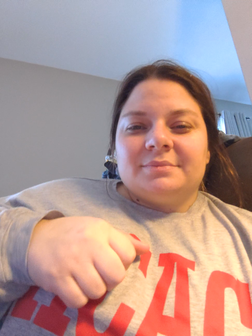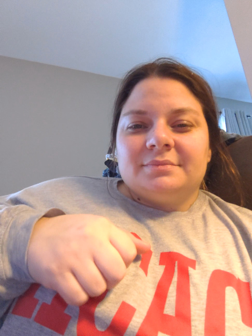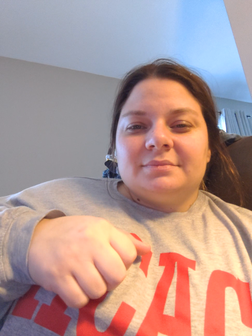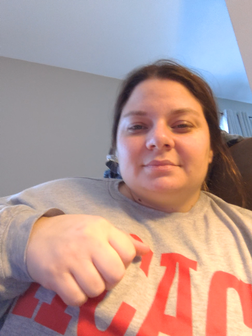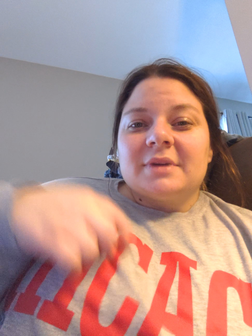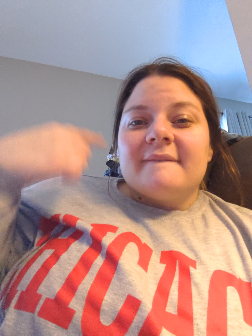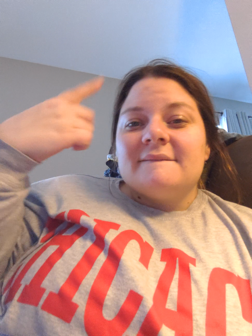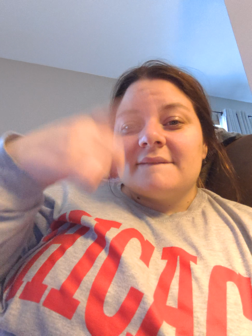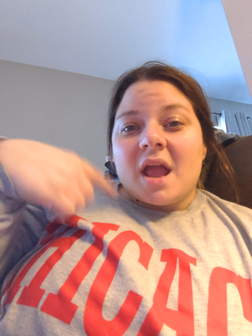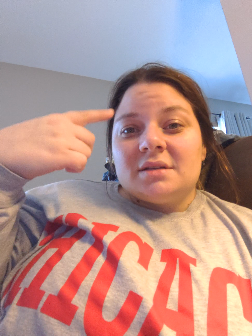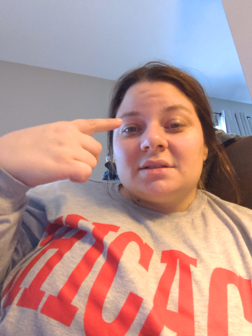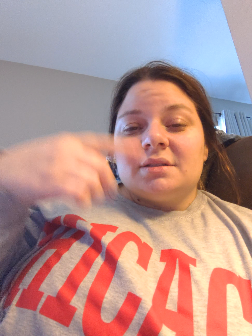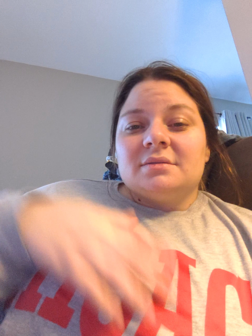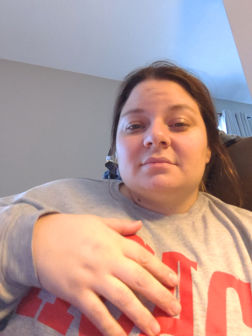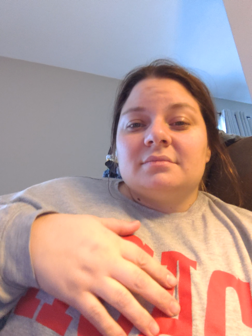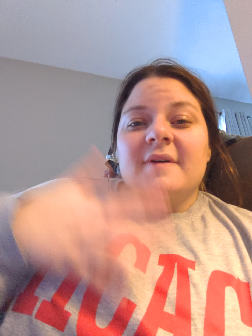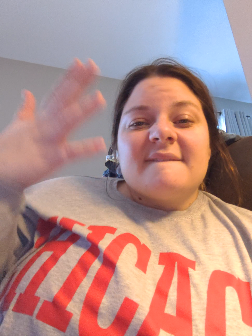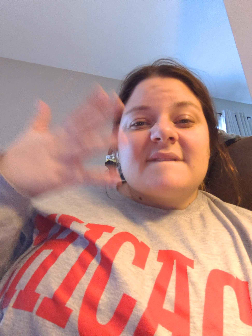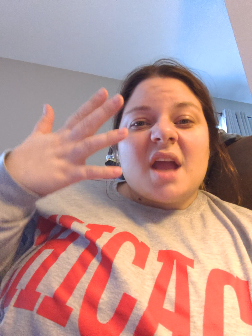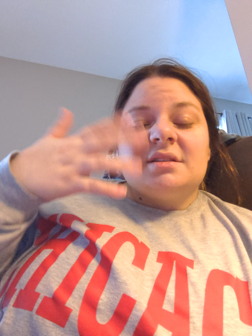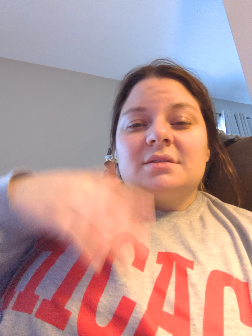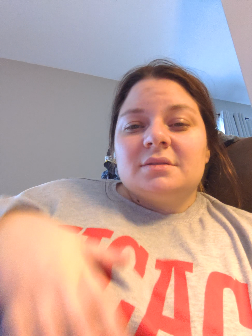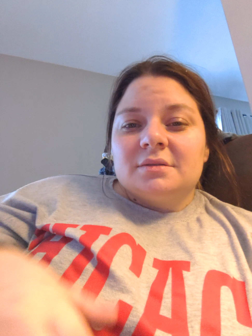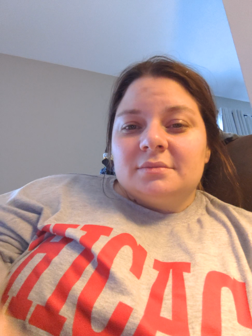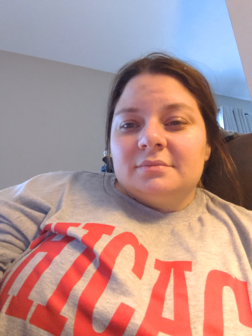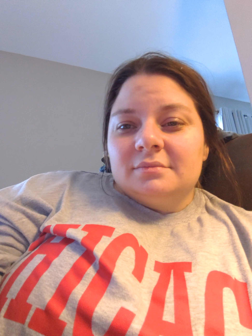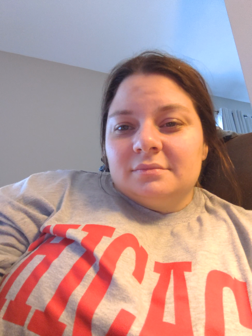face